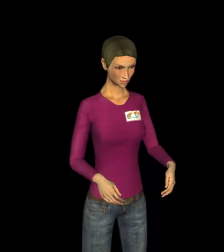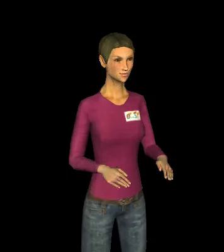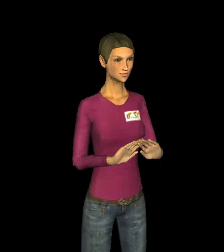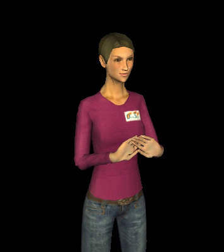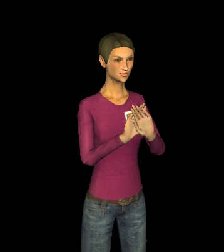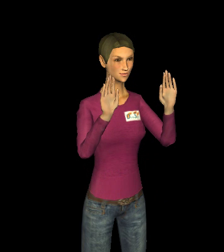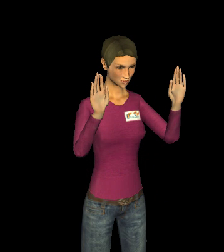سماء